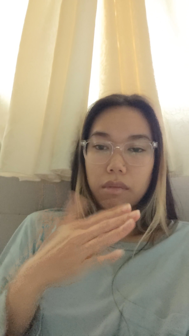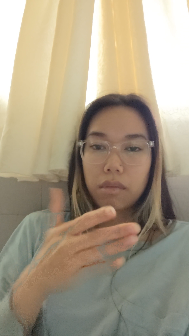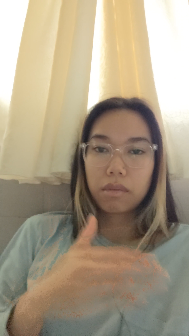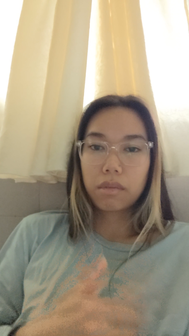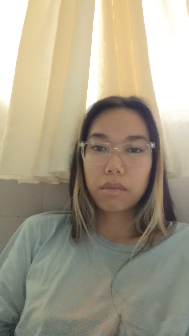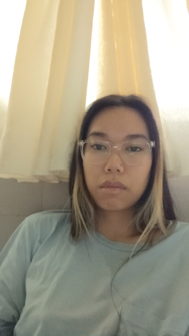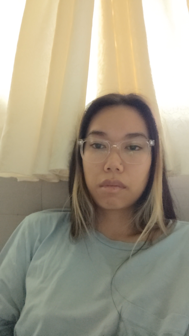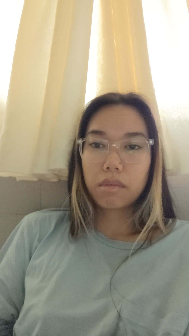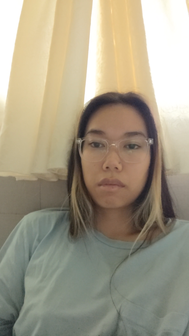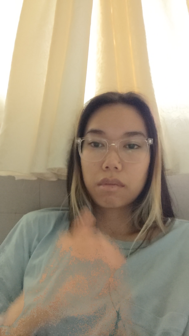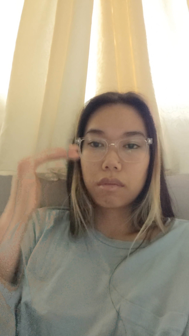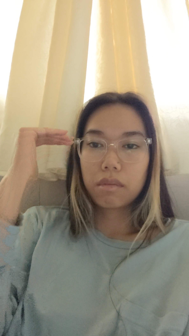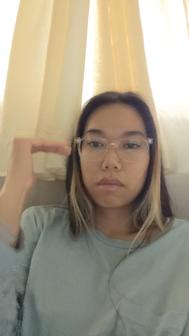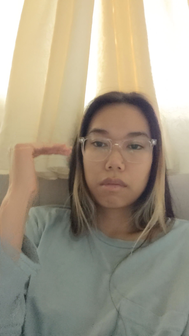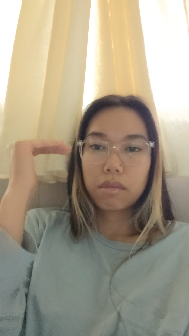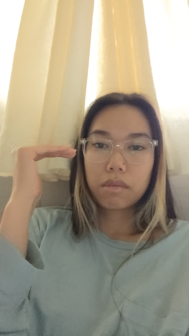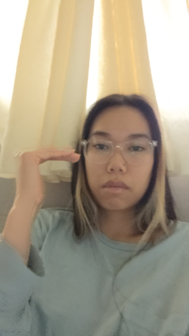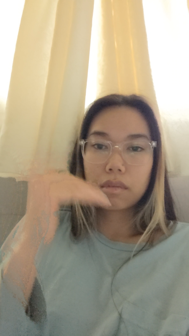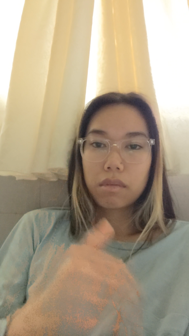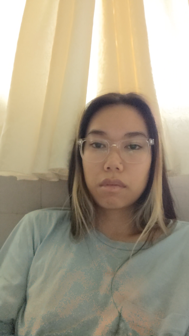short